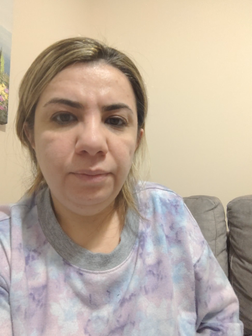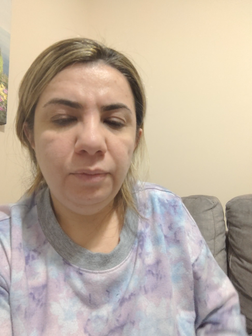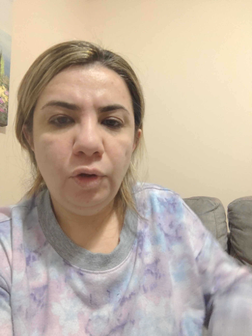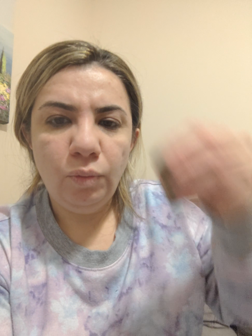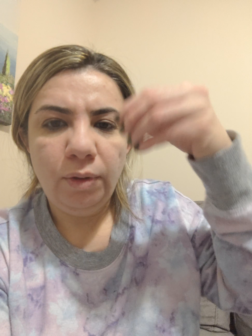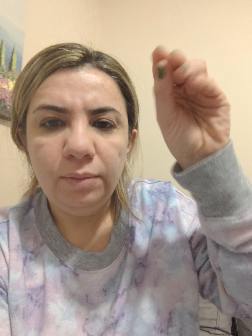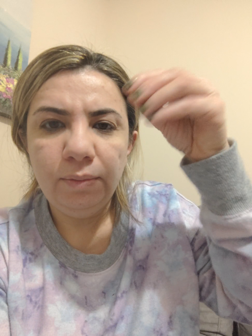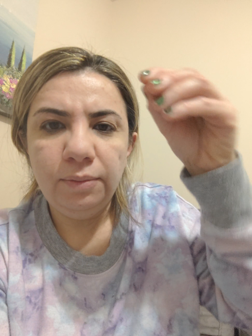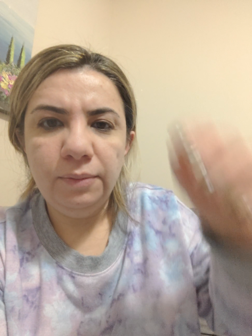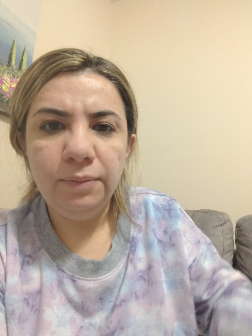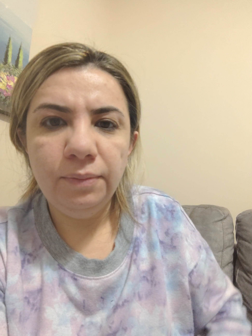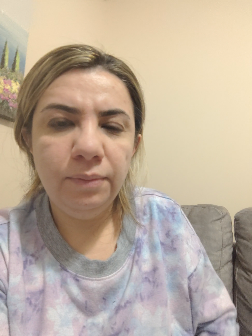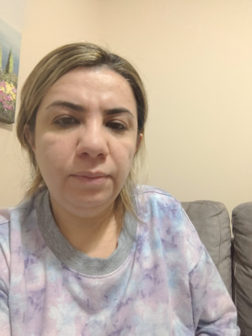store